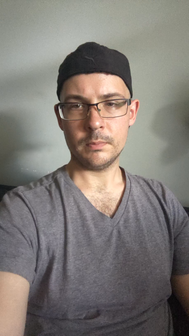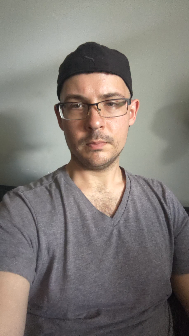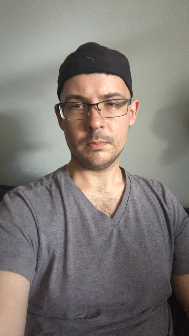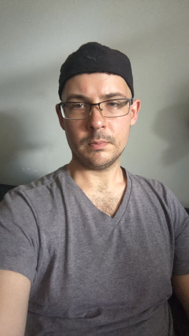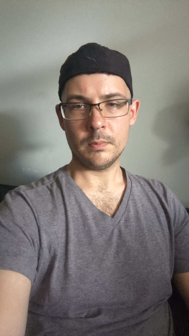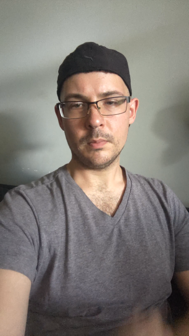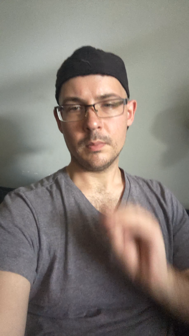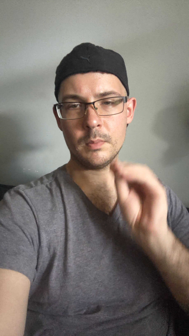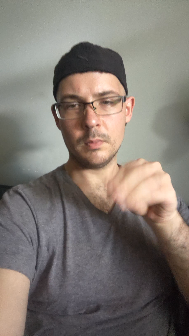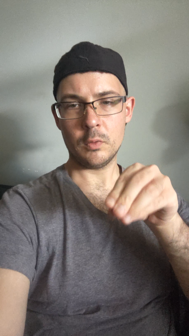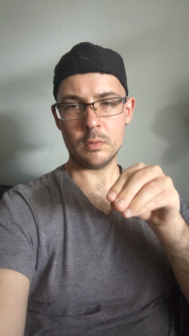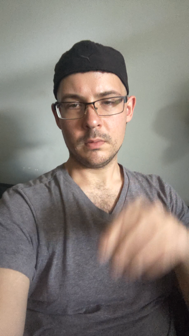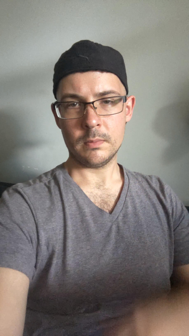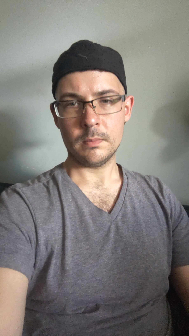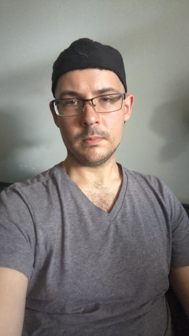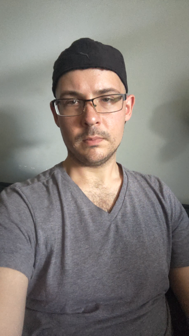put